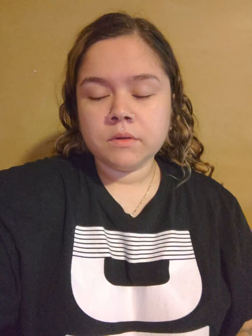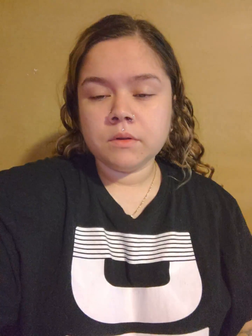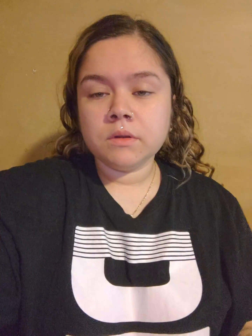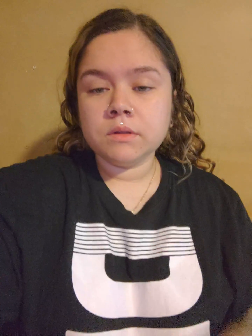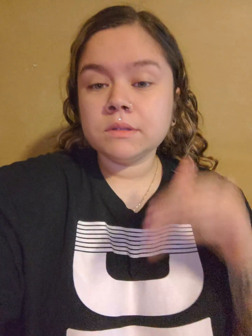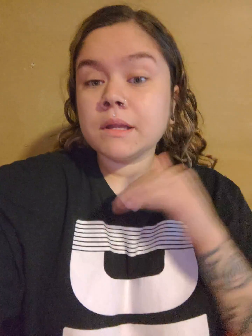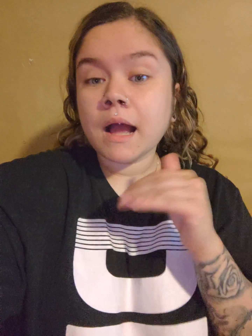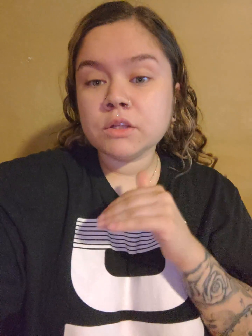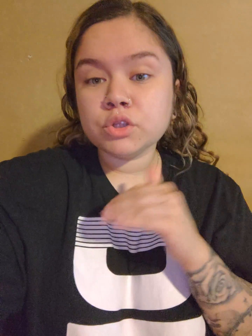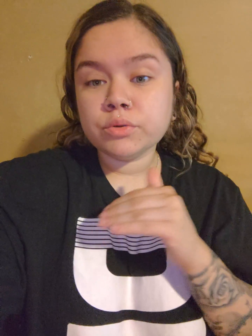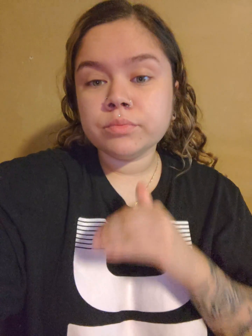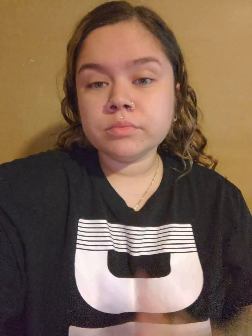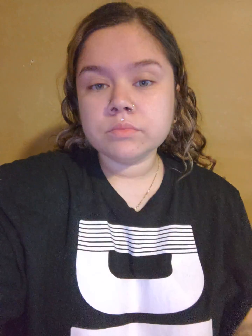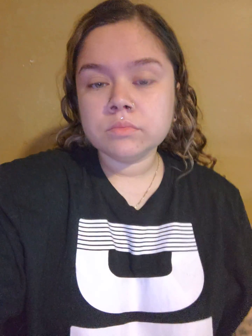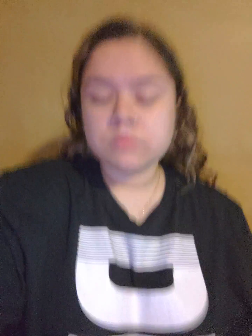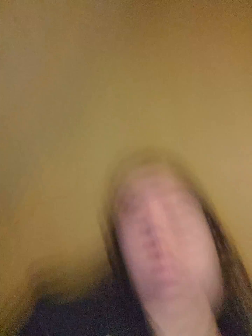doctor